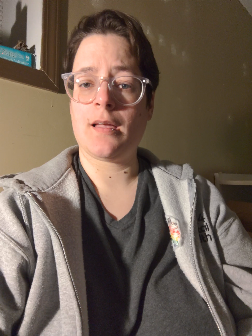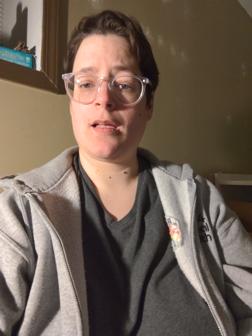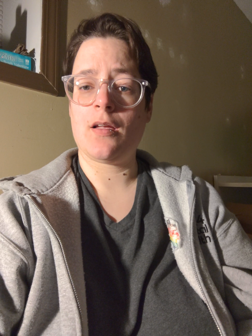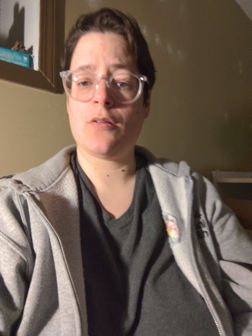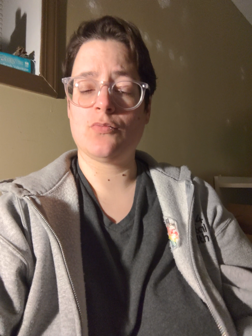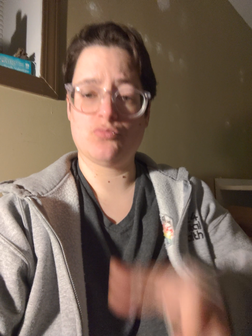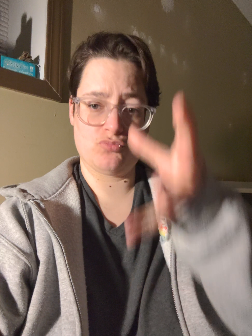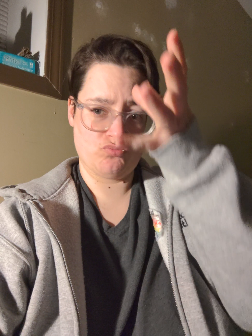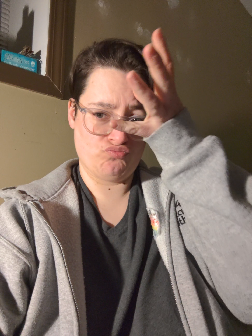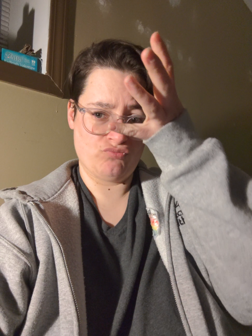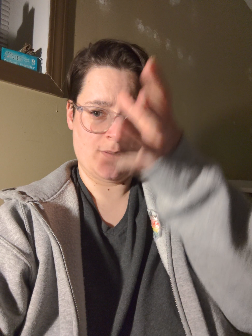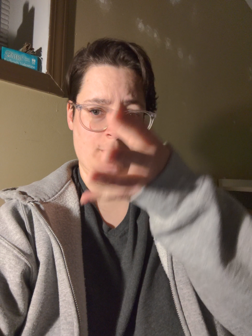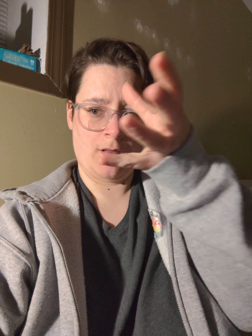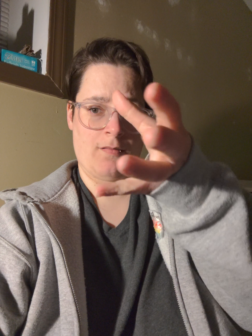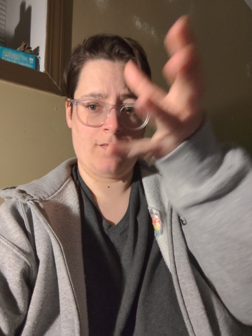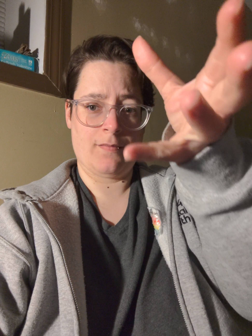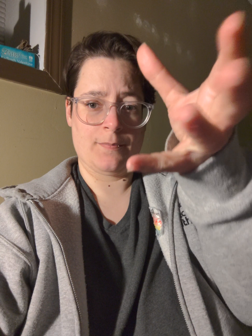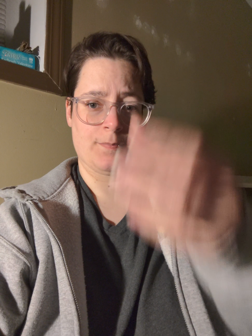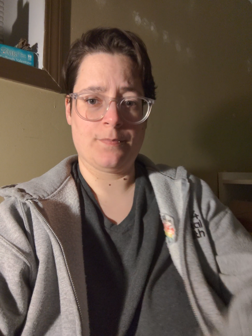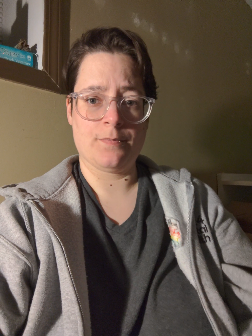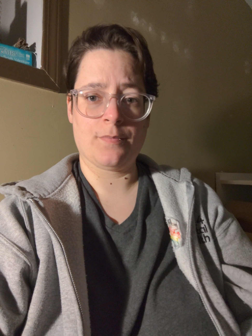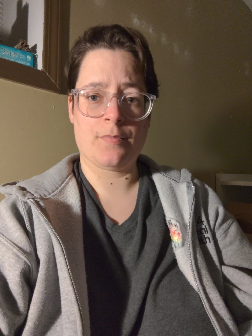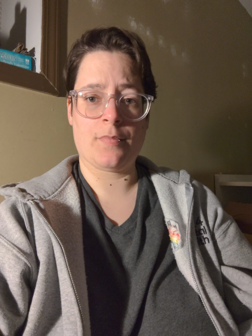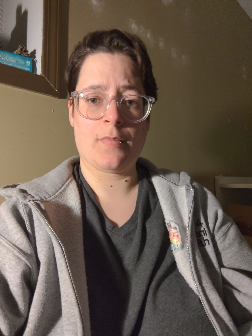grandpa